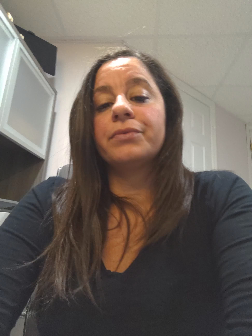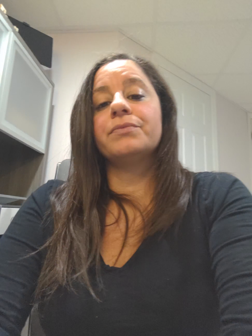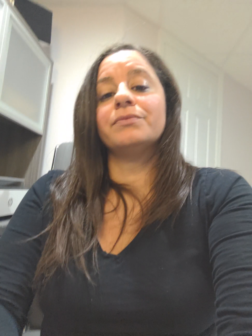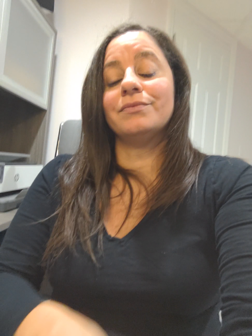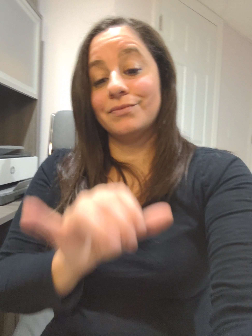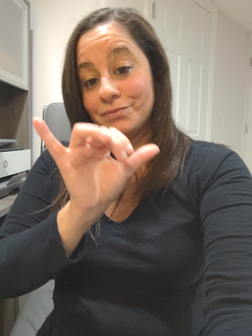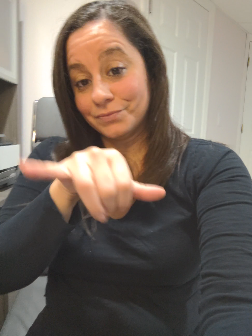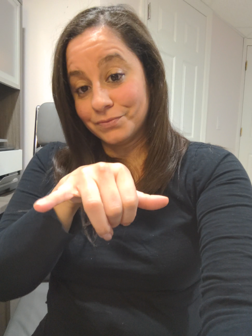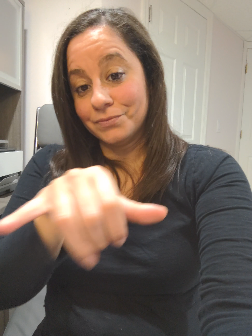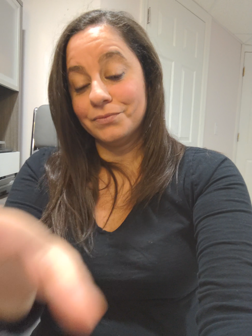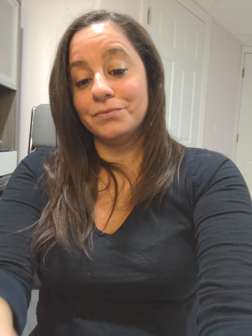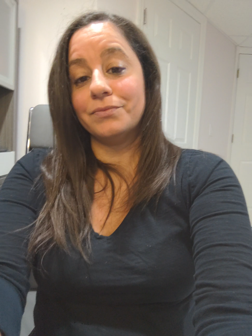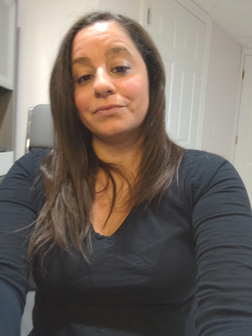that